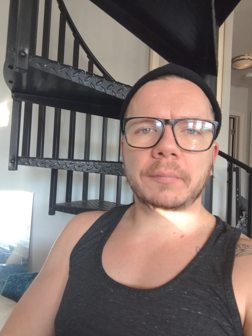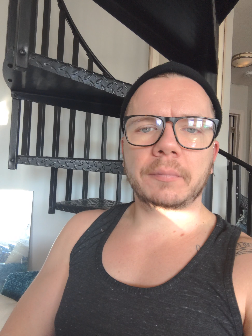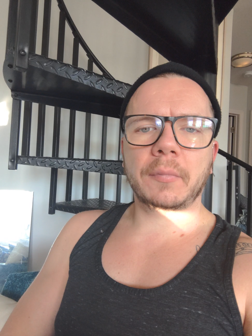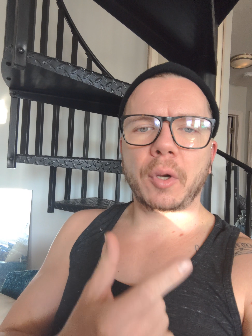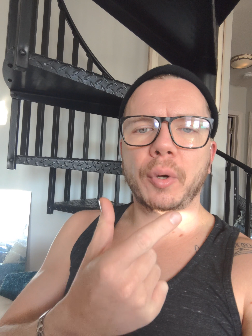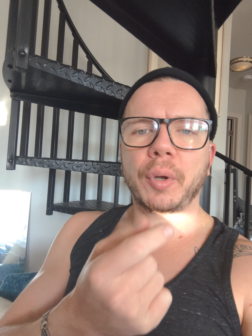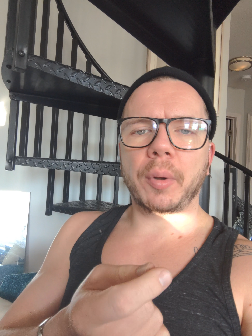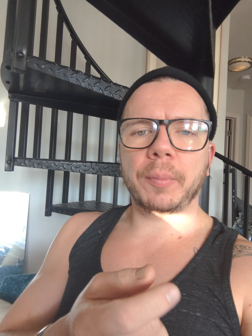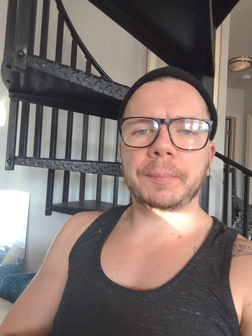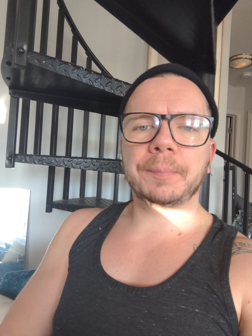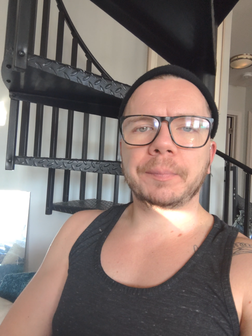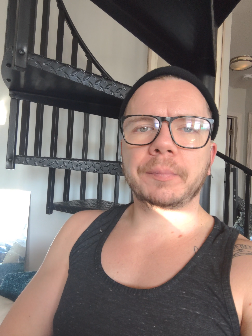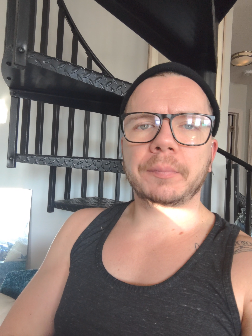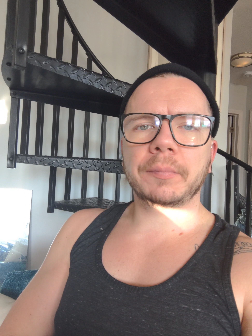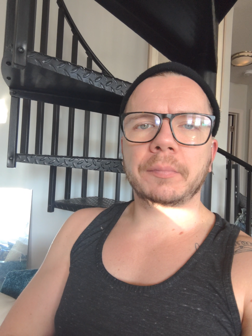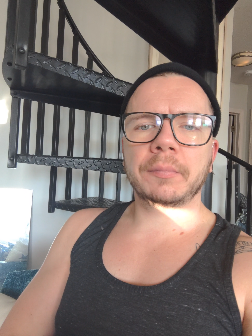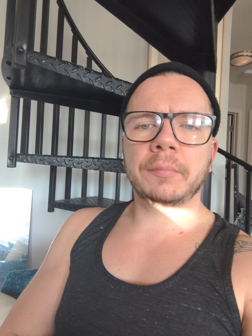go